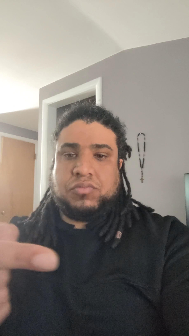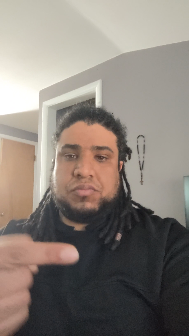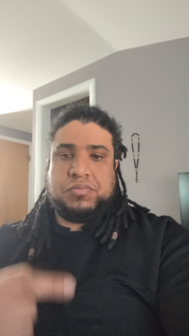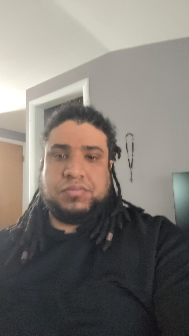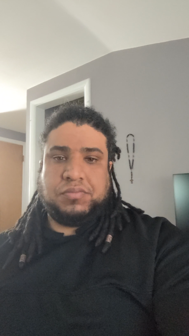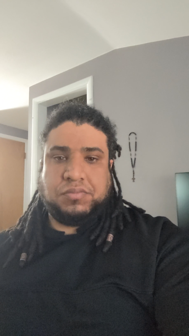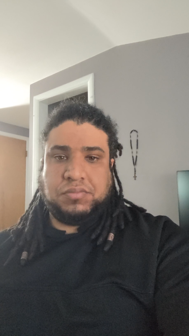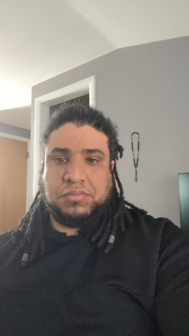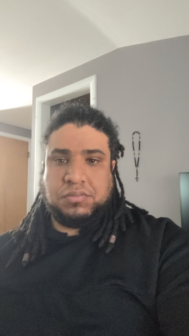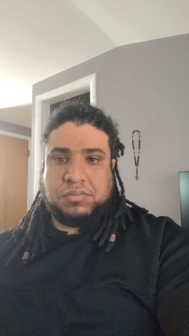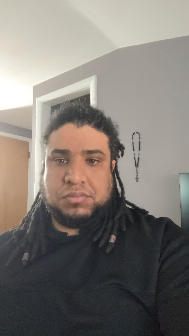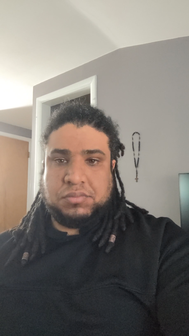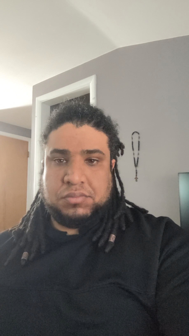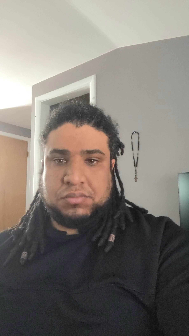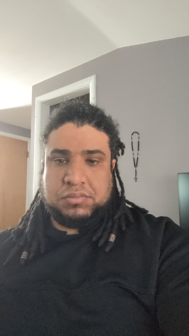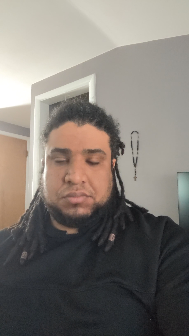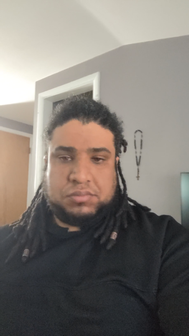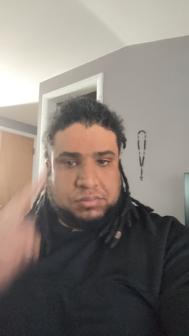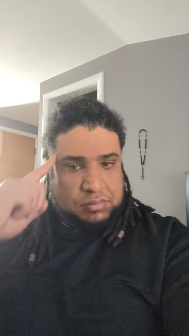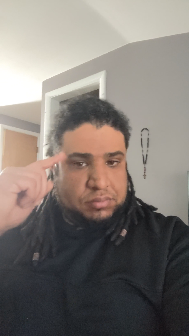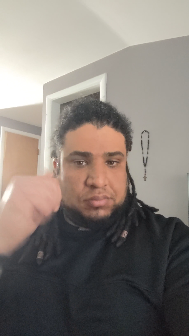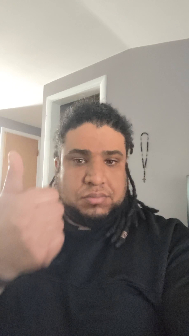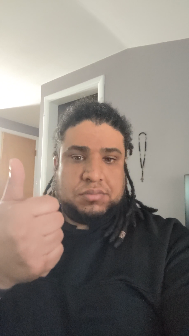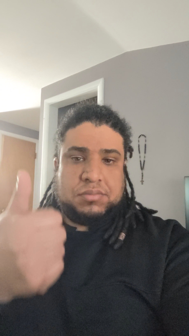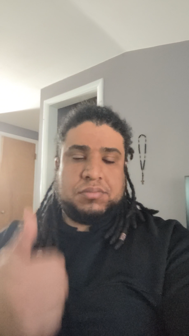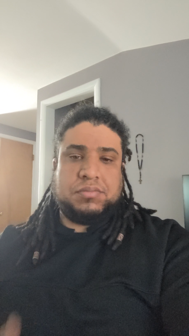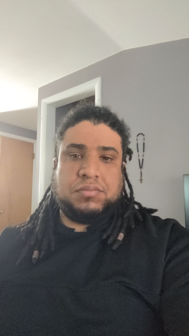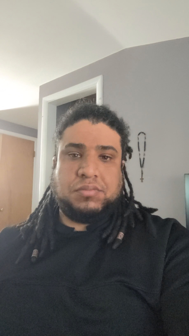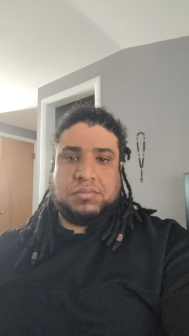dime